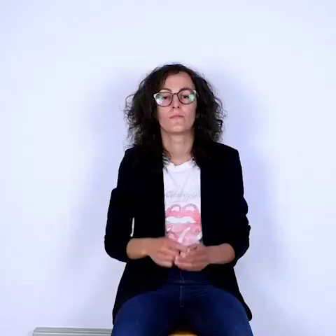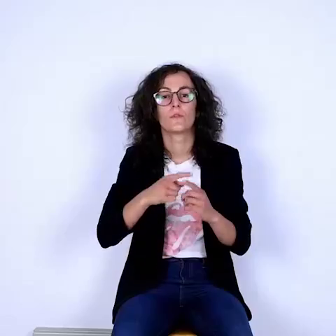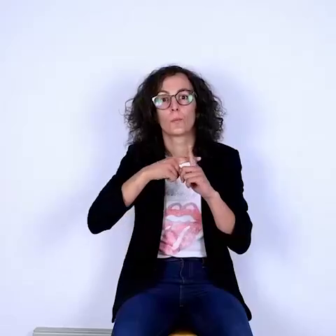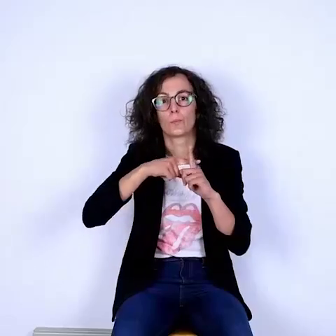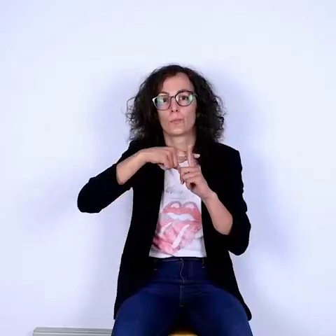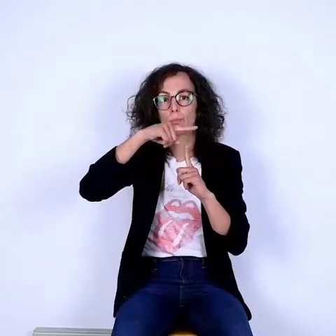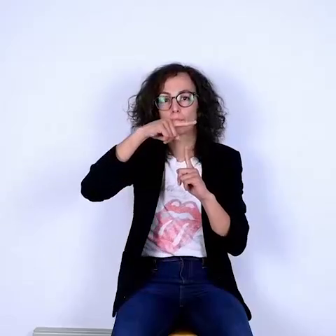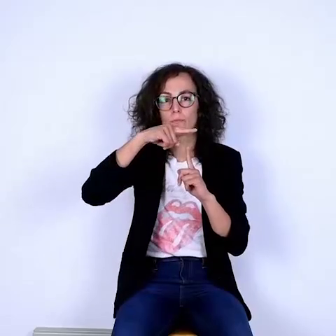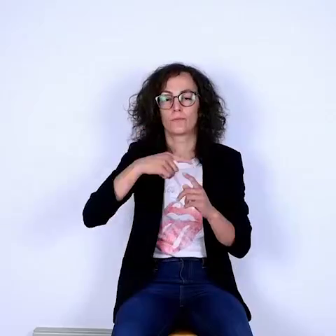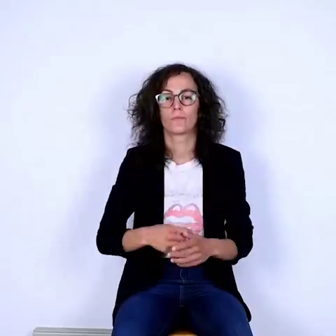nivel subir